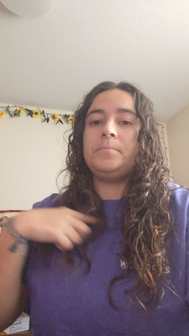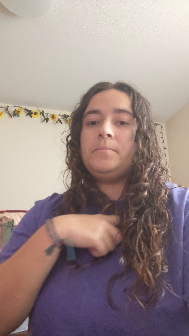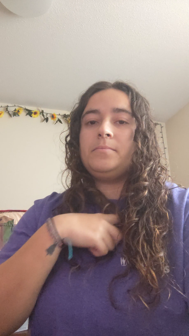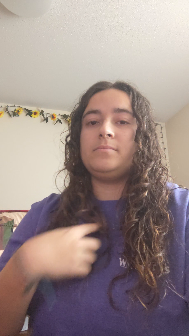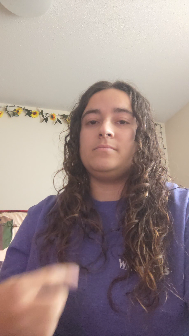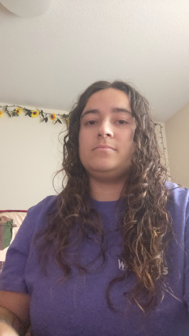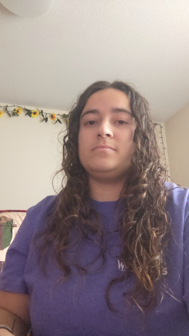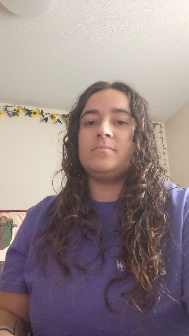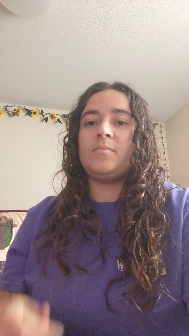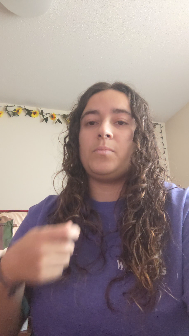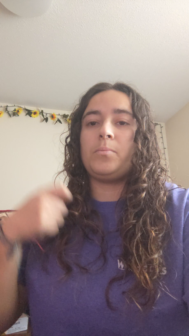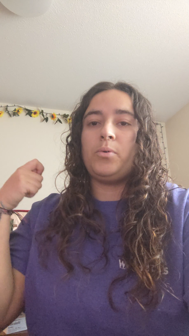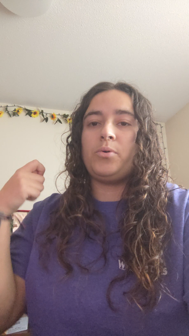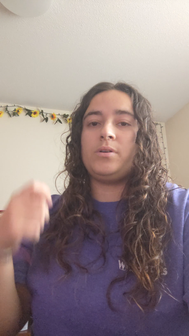pull